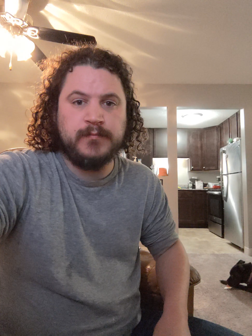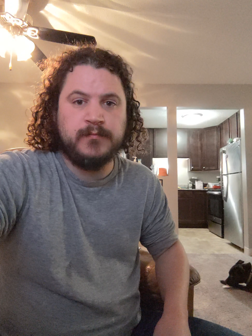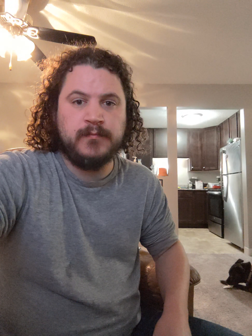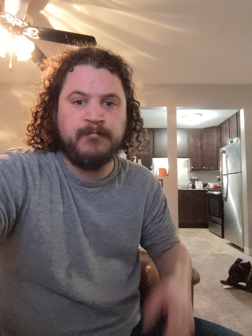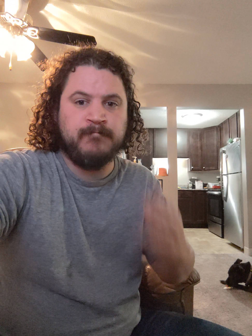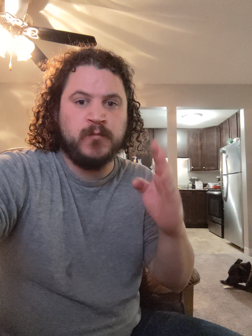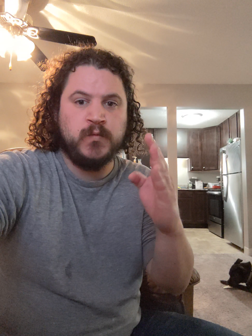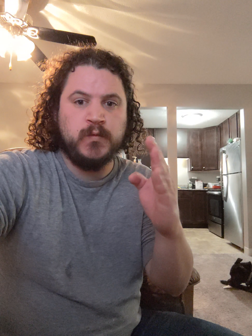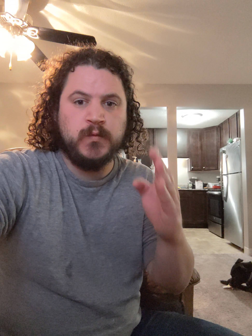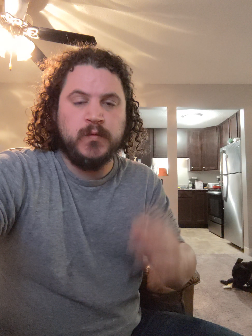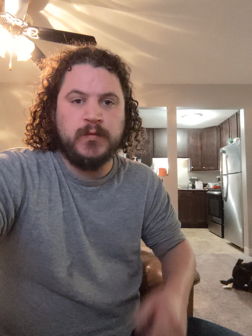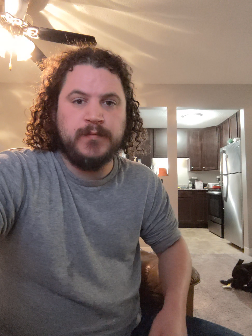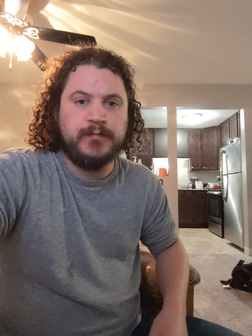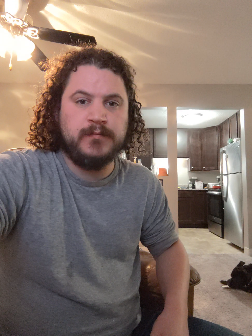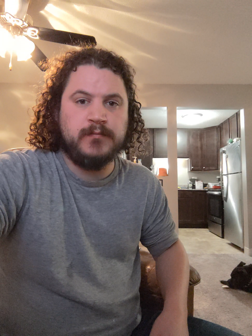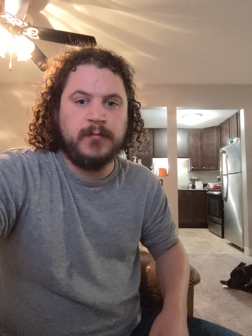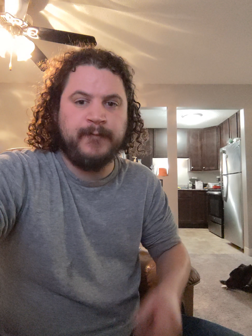blue